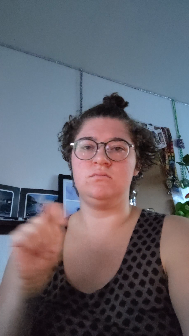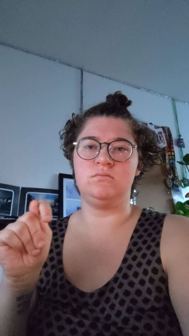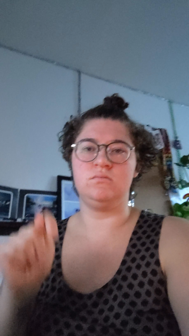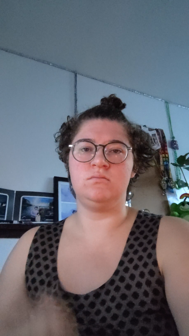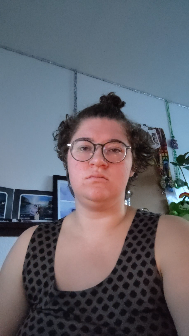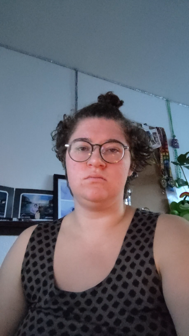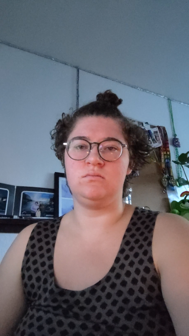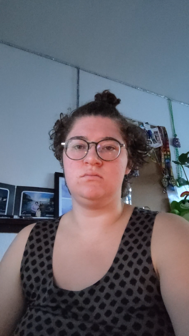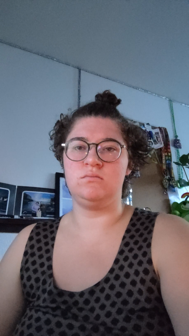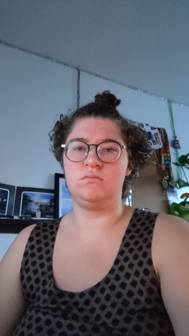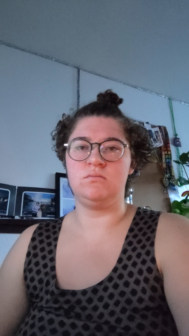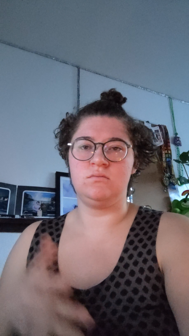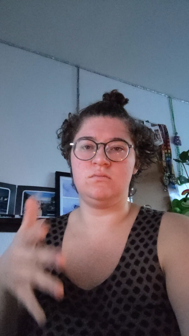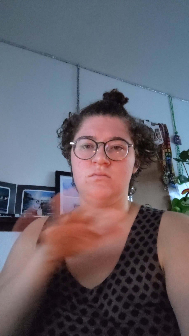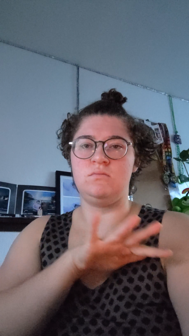cover